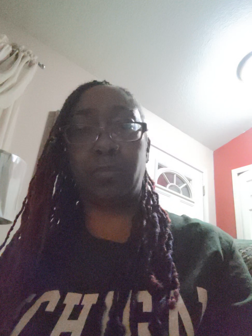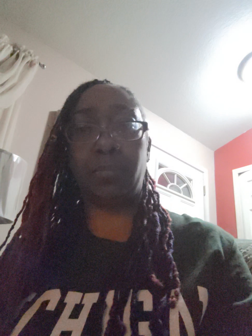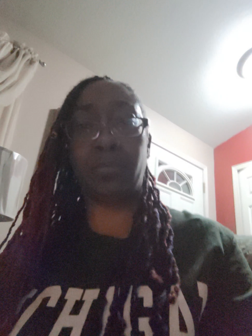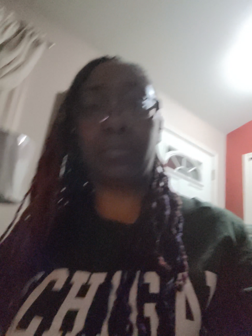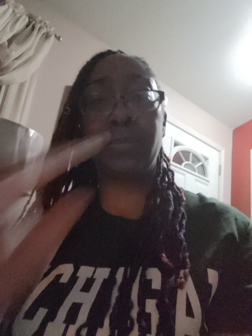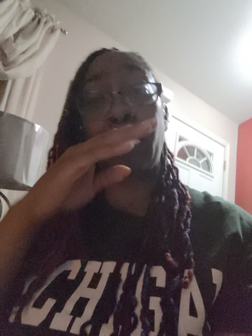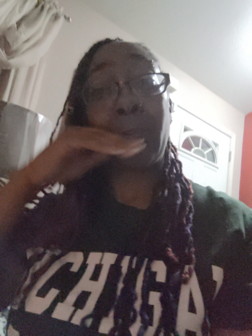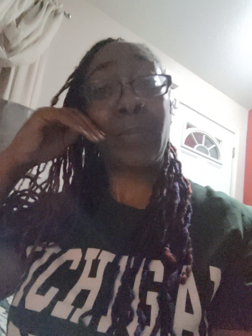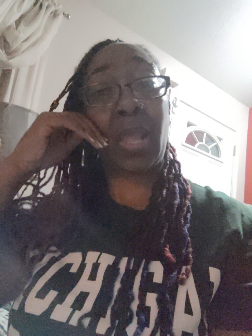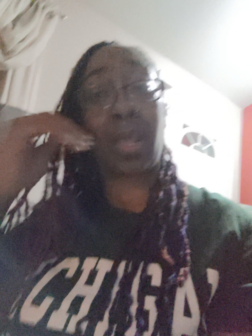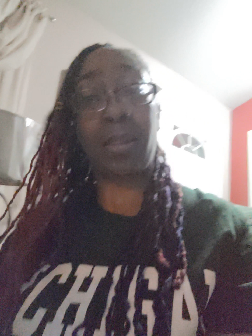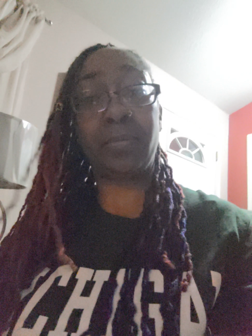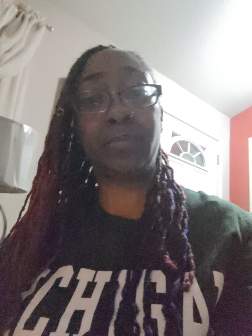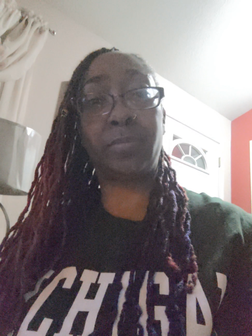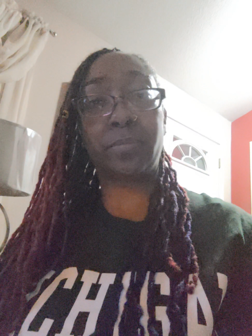smile